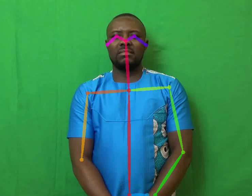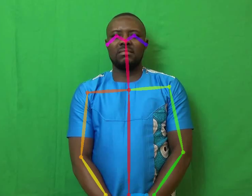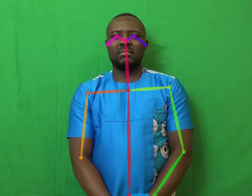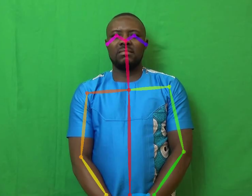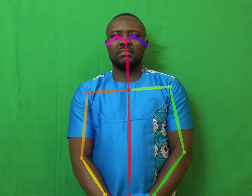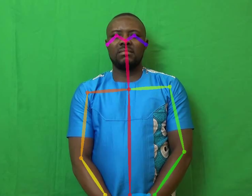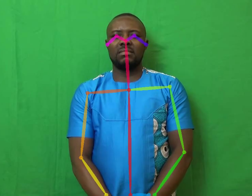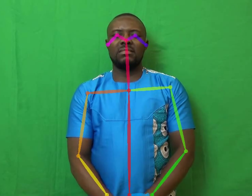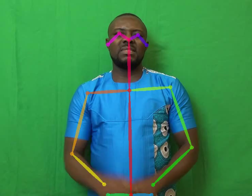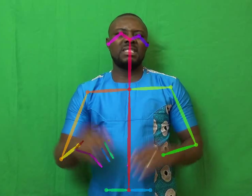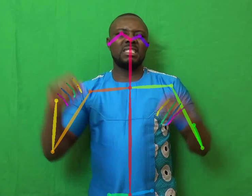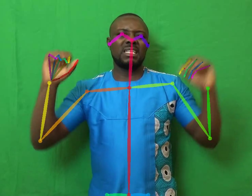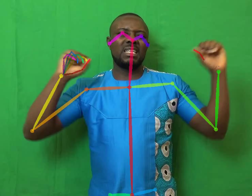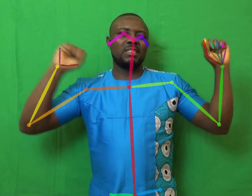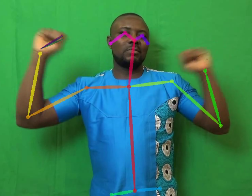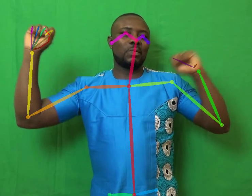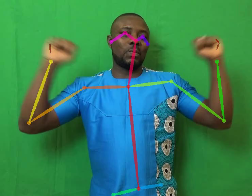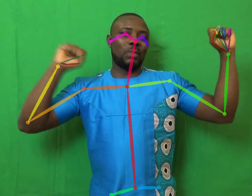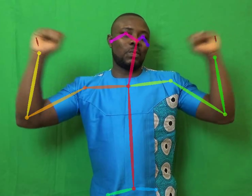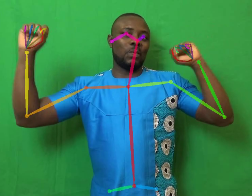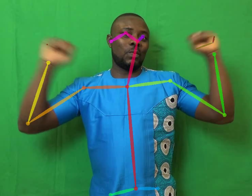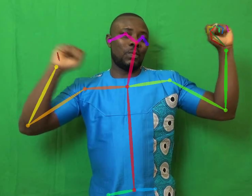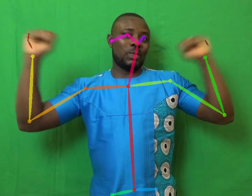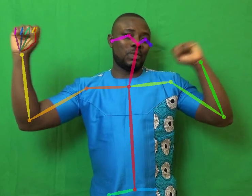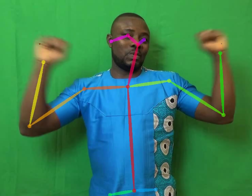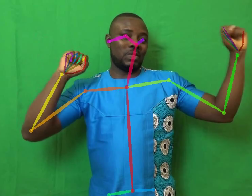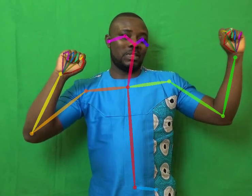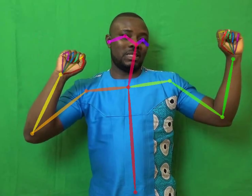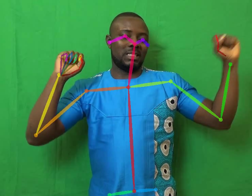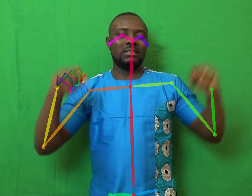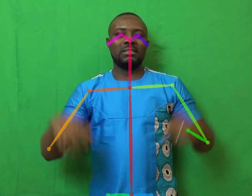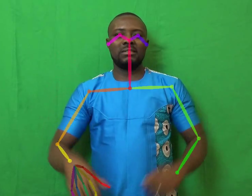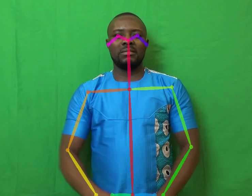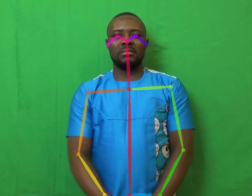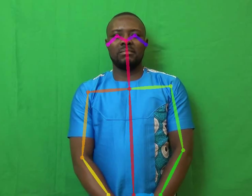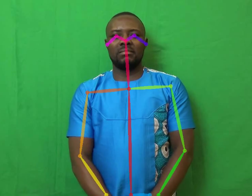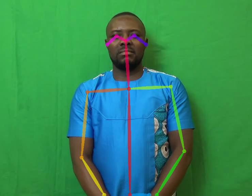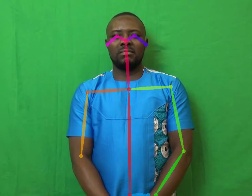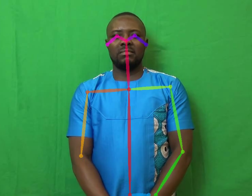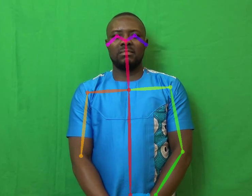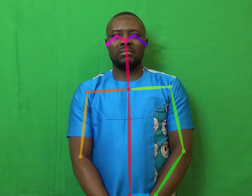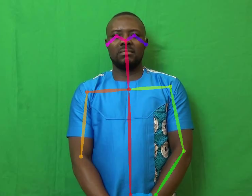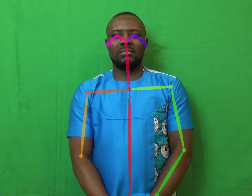sport